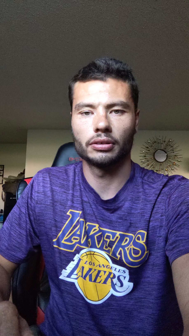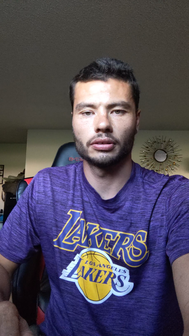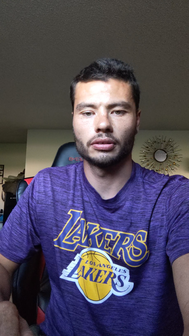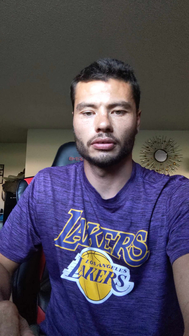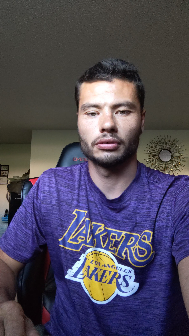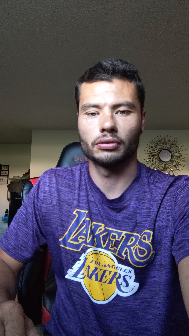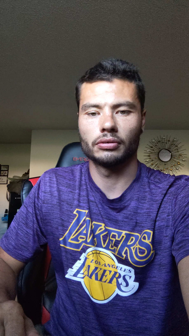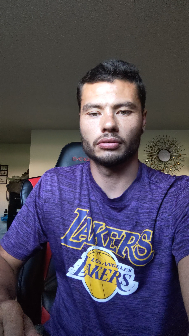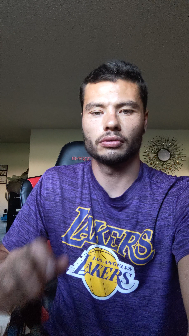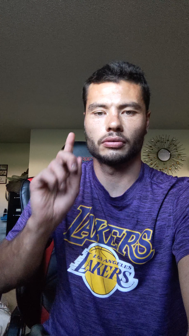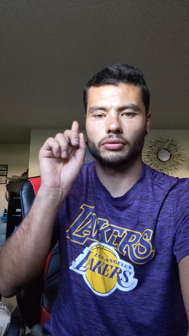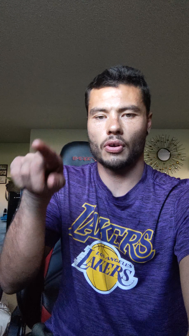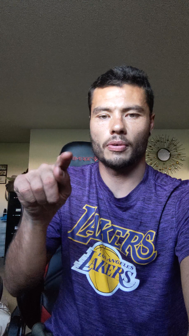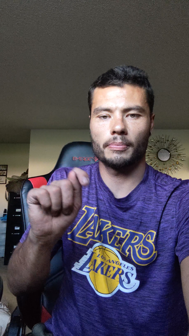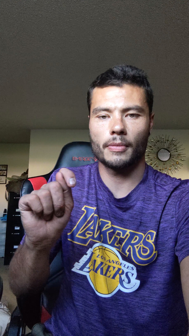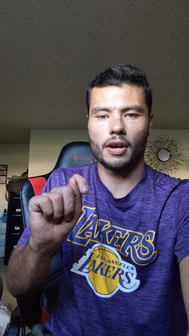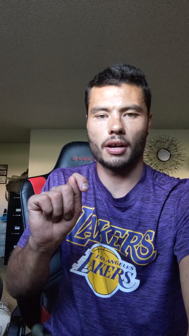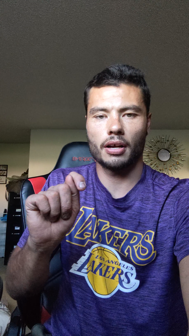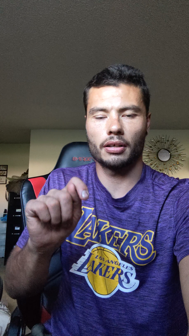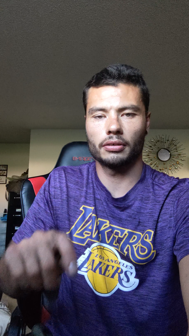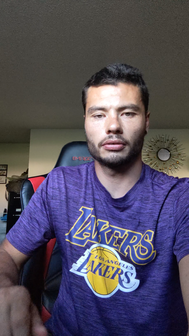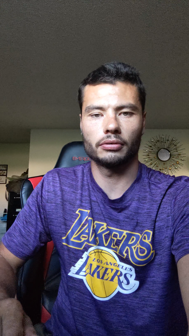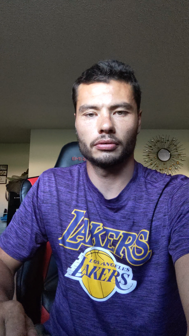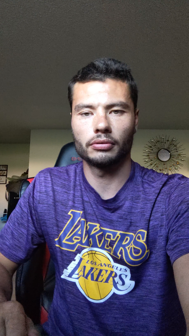go potty